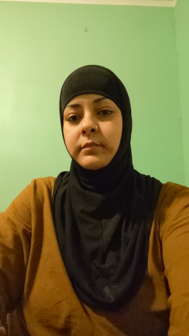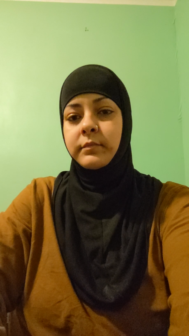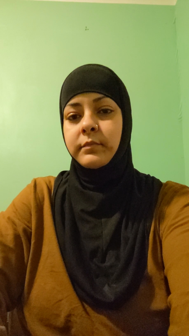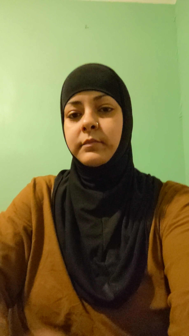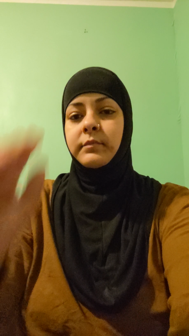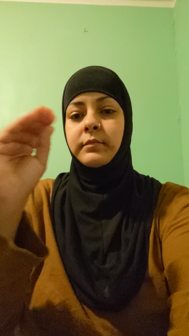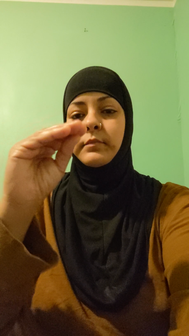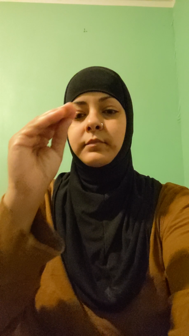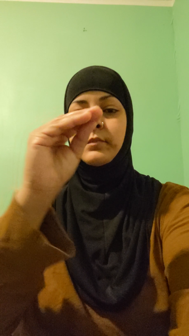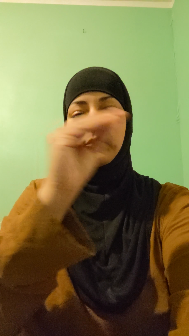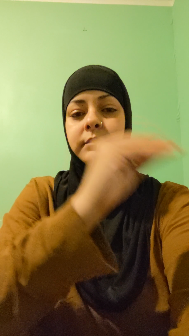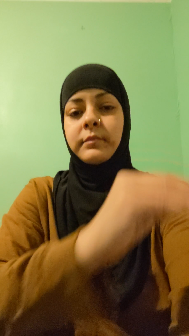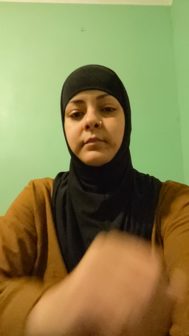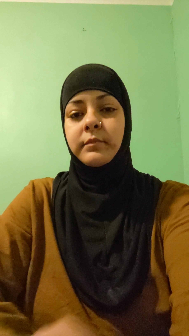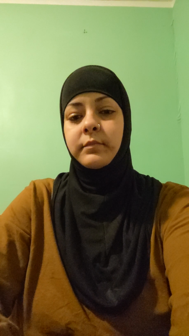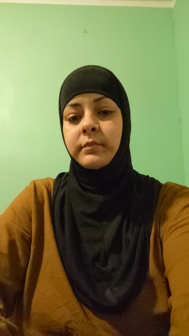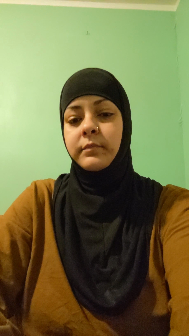dinosaur